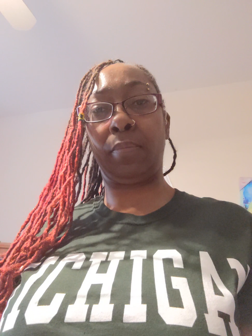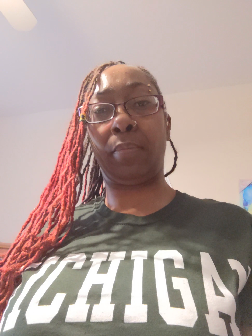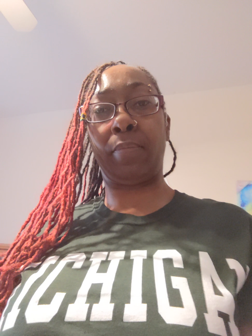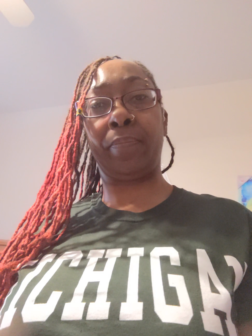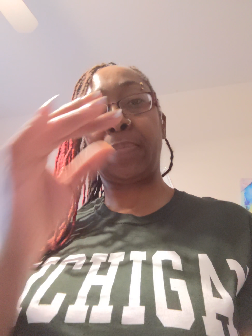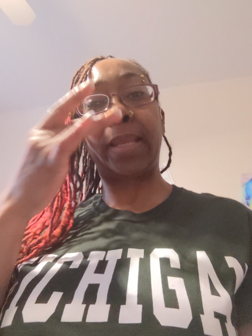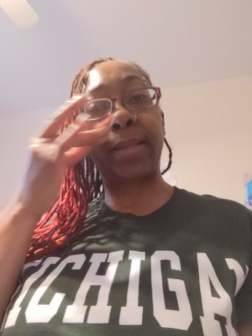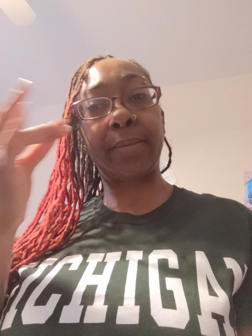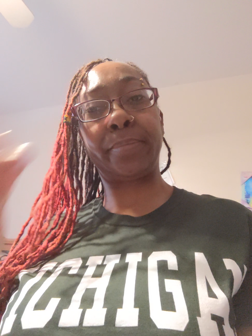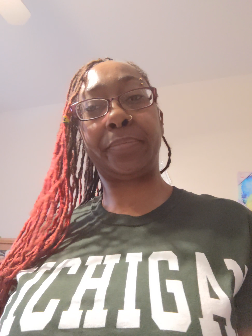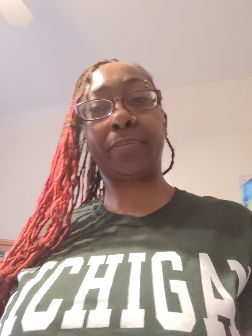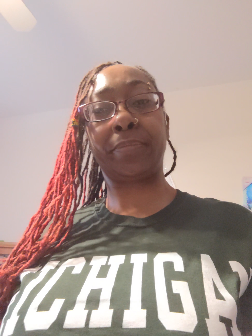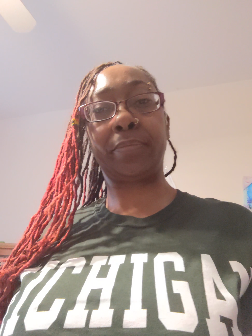cat